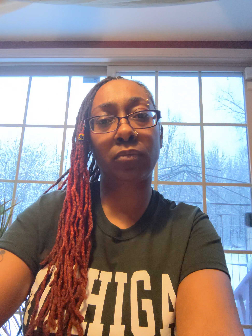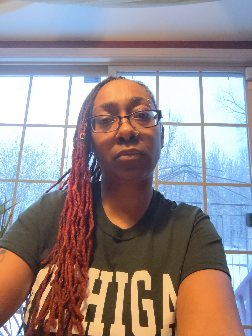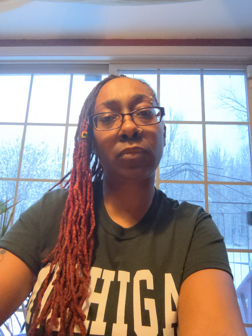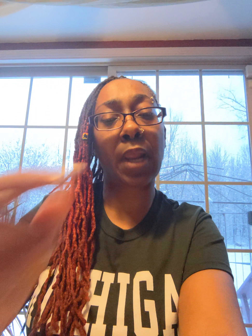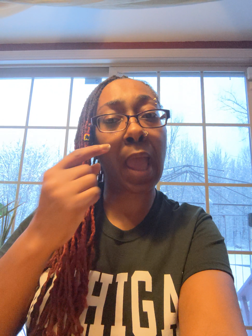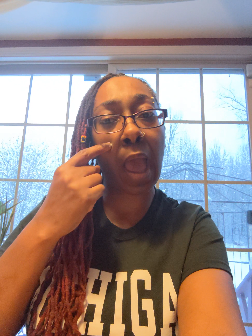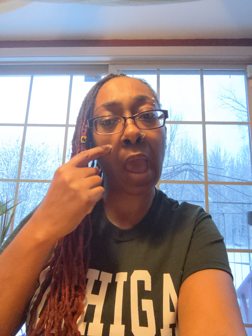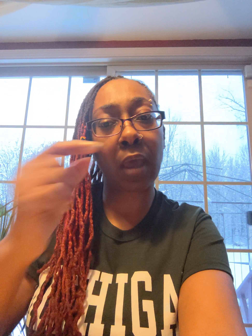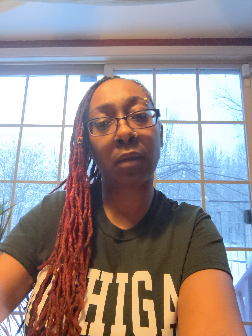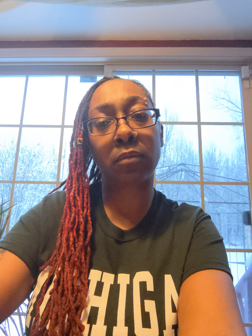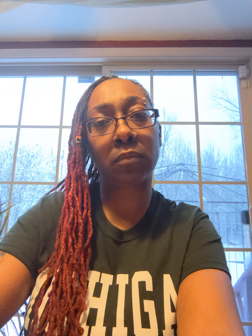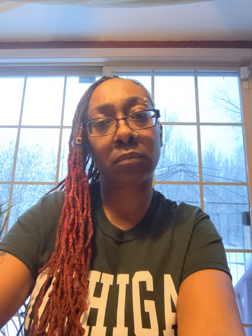eye